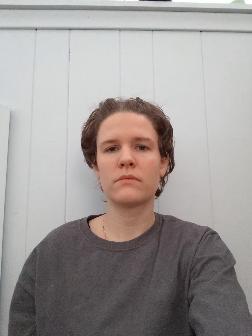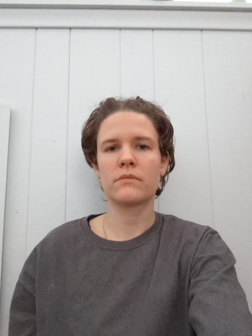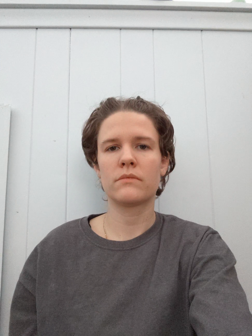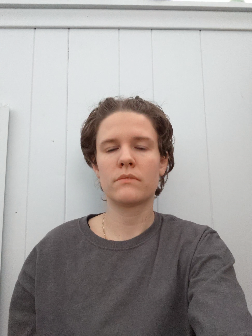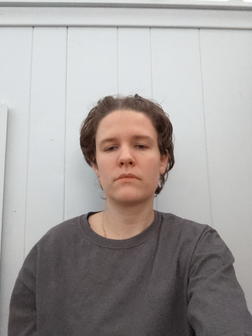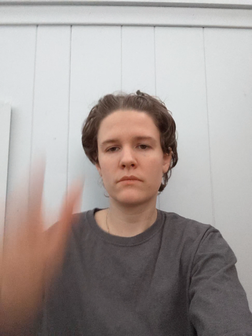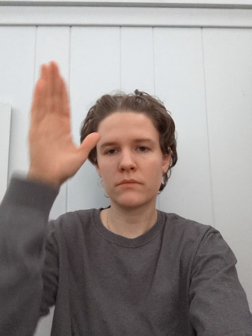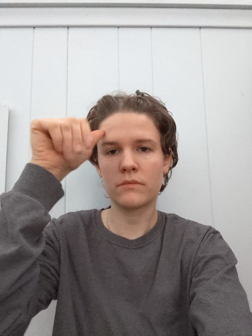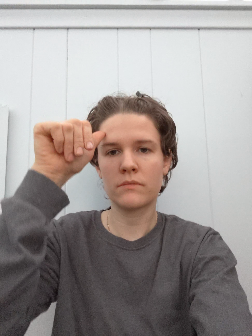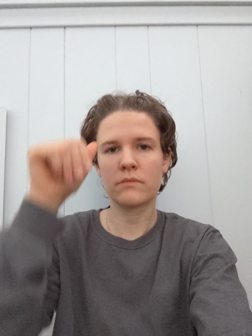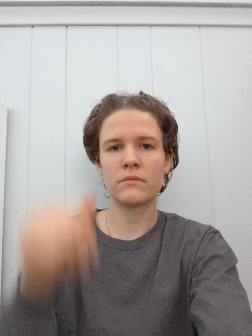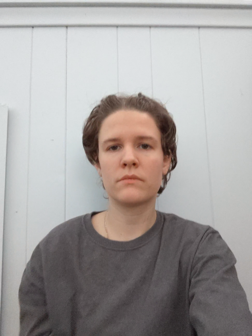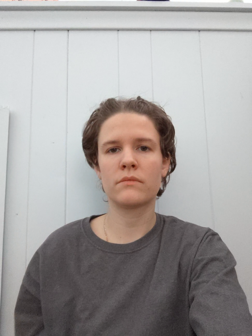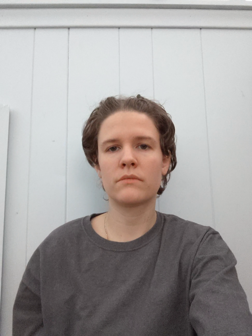donkey